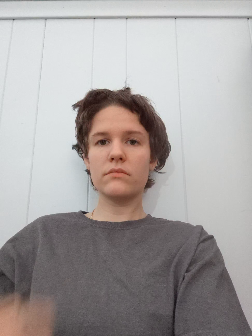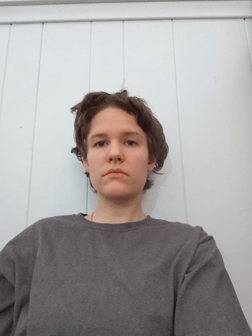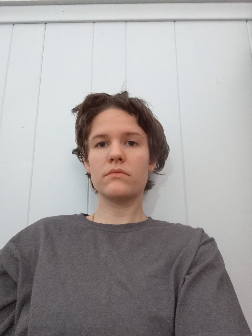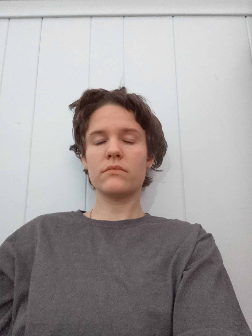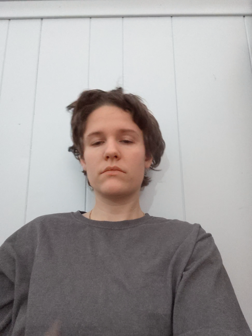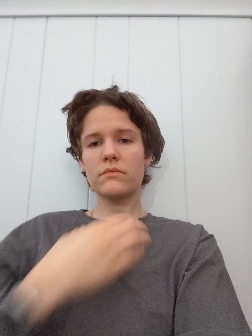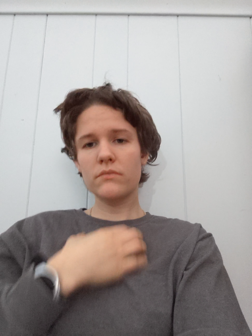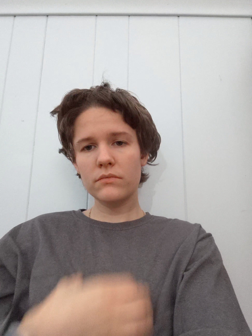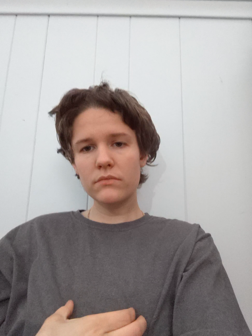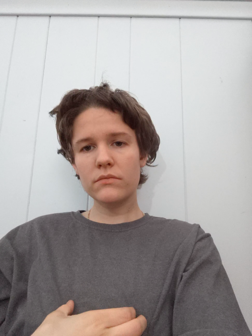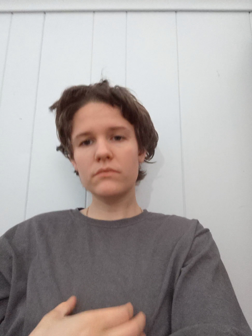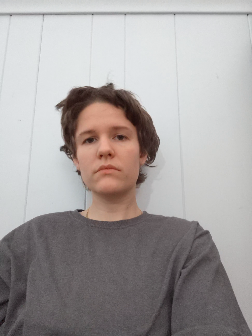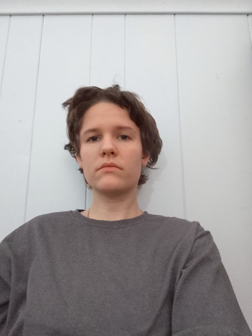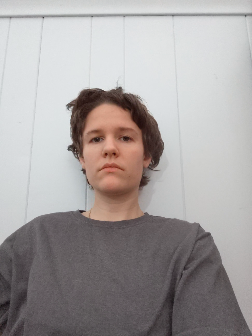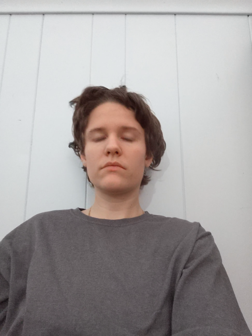hungry